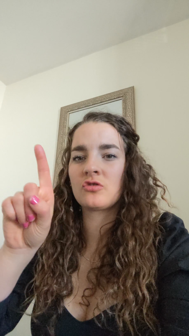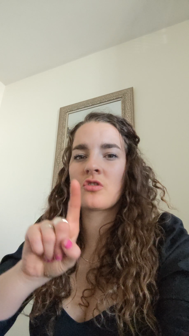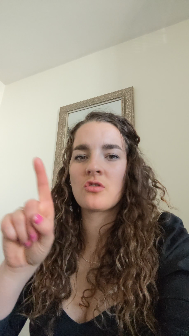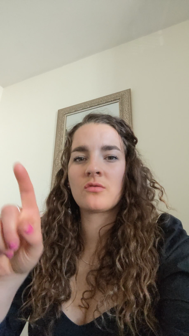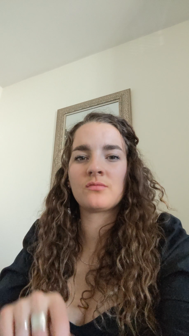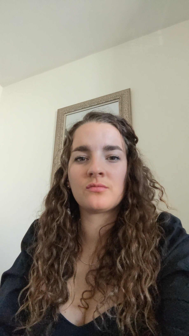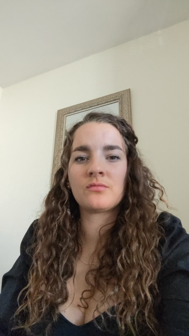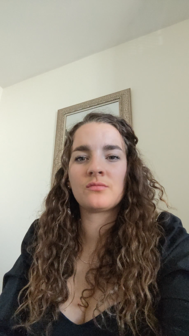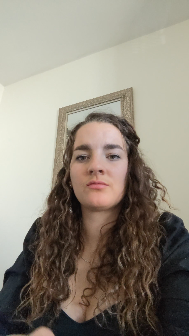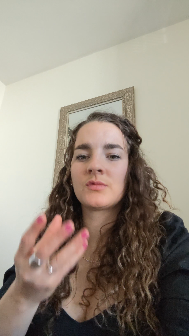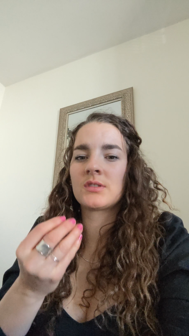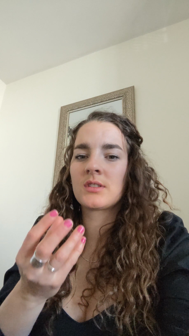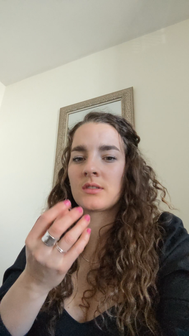gentle